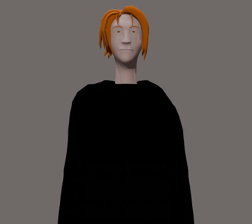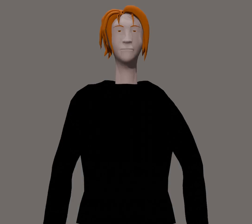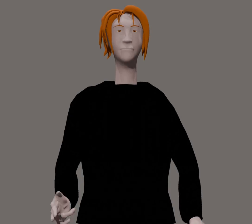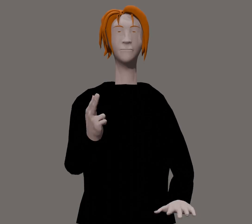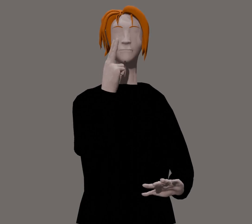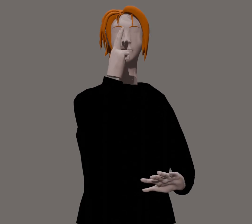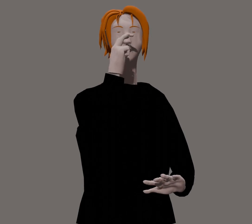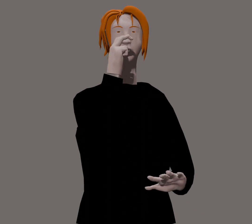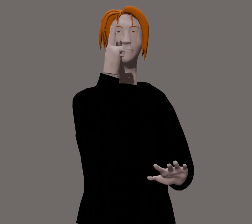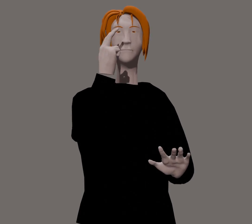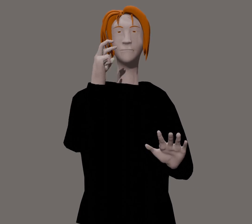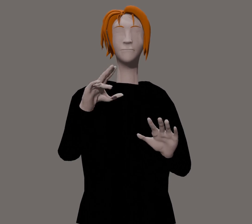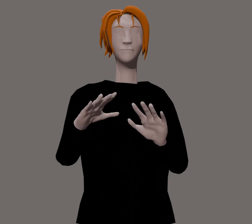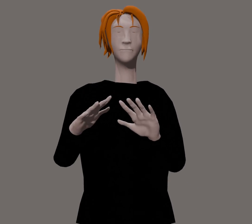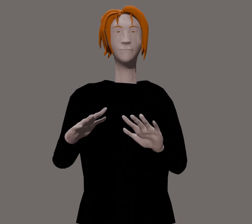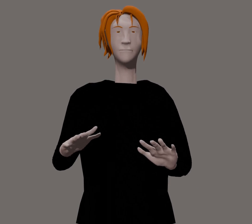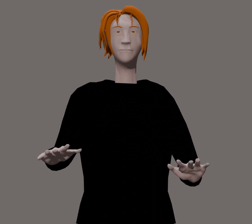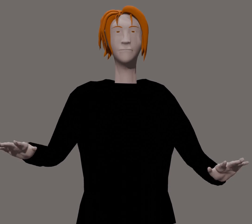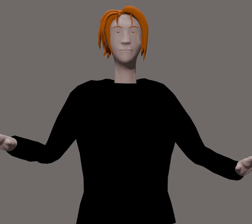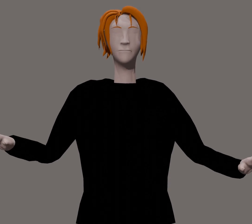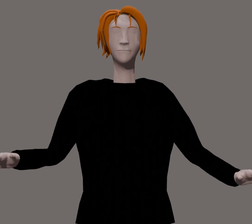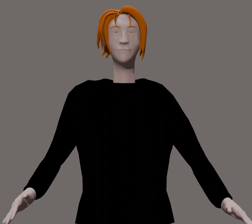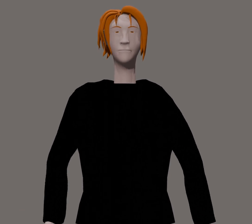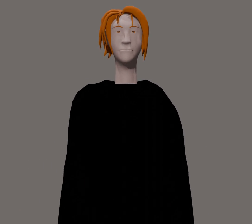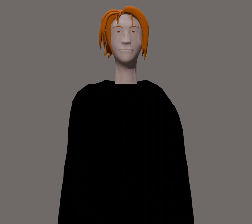Computer Virus